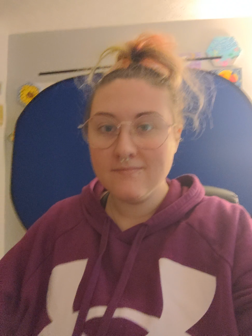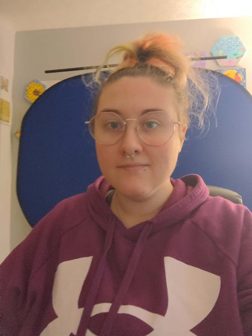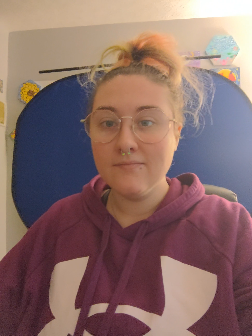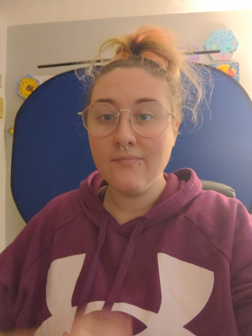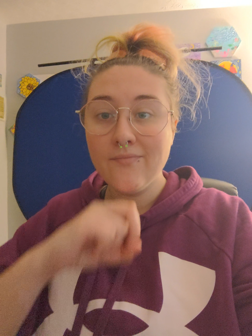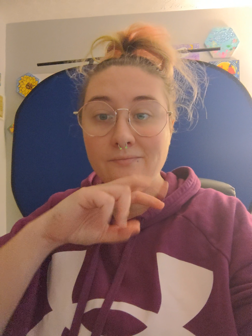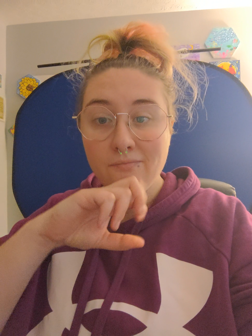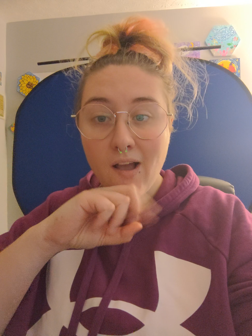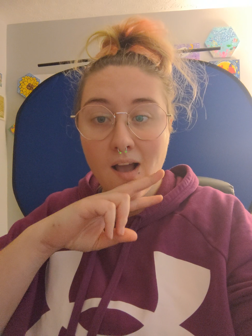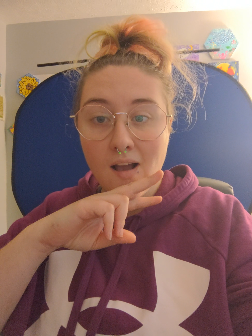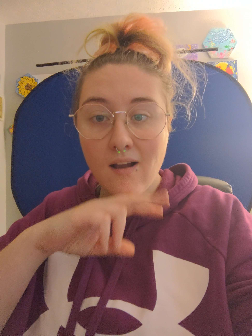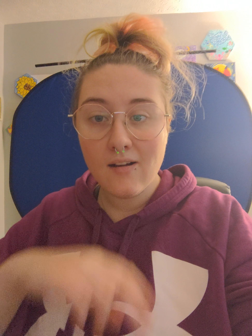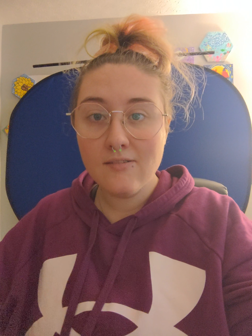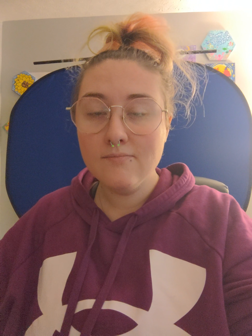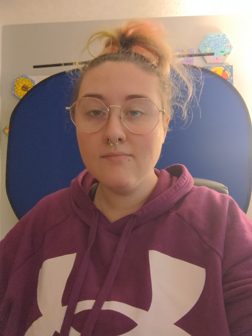frog